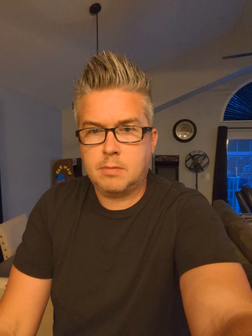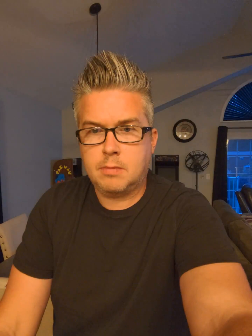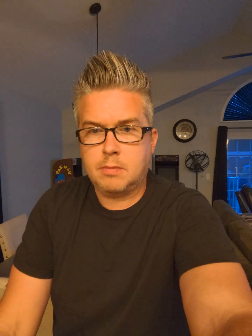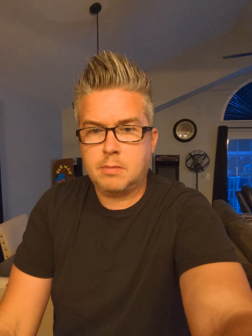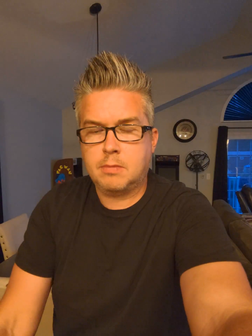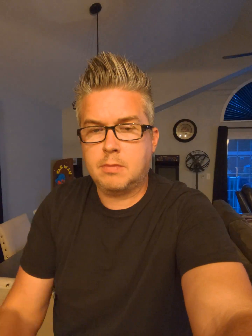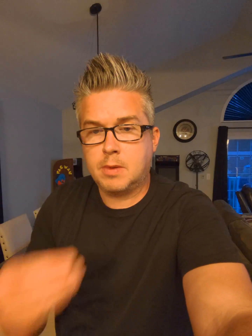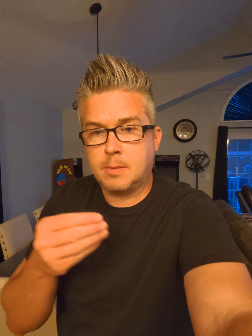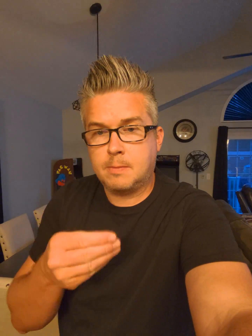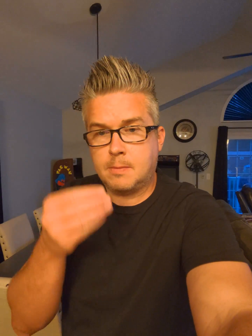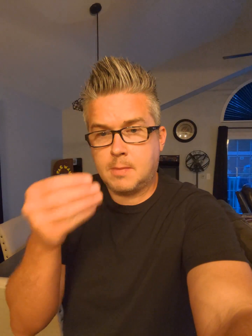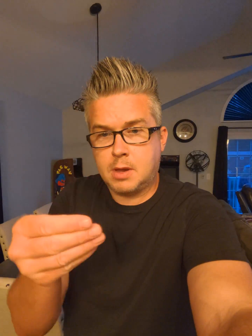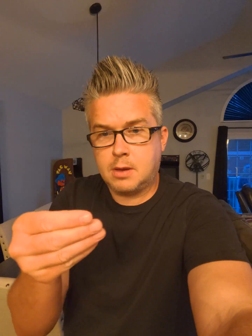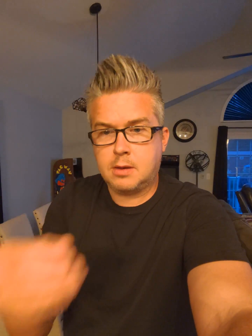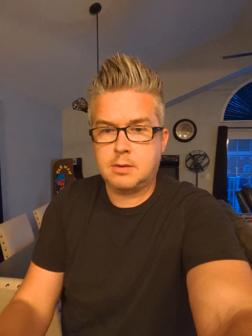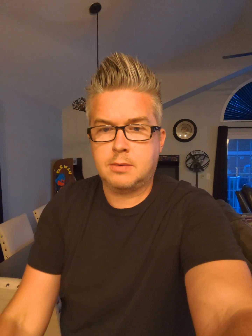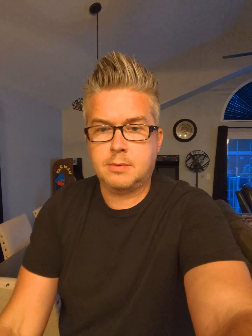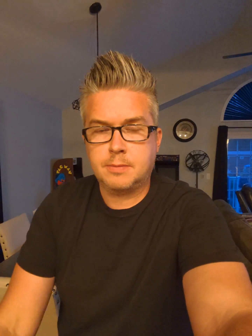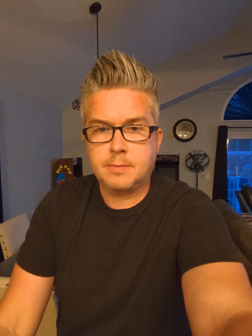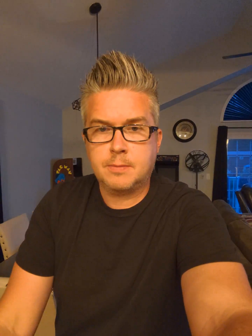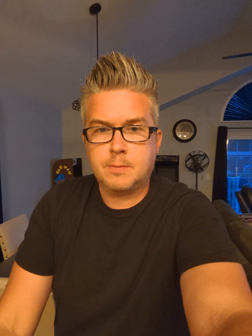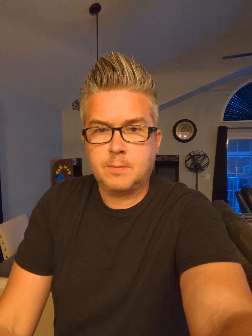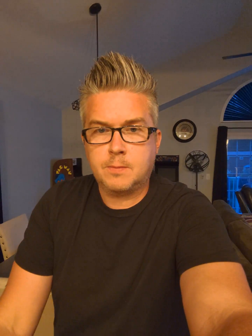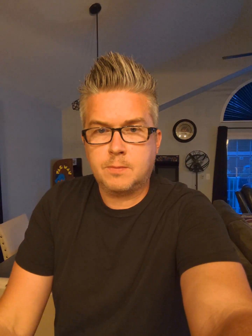buy